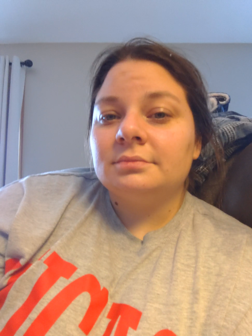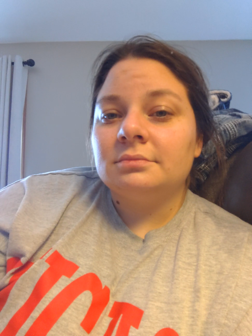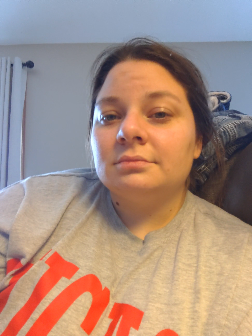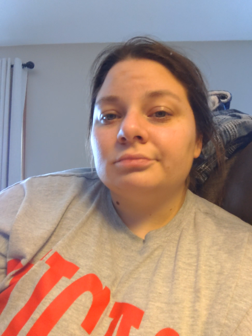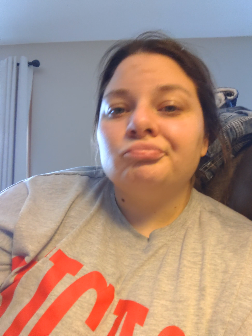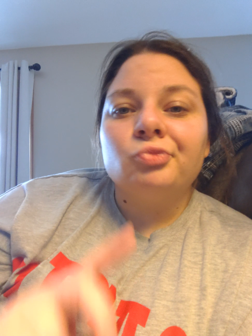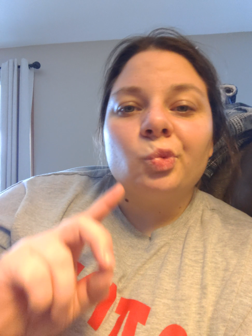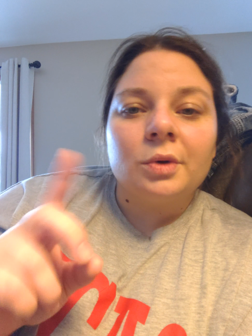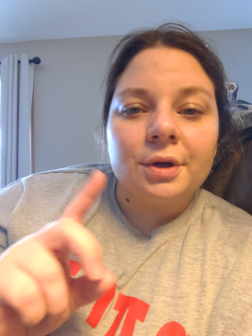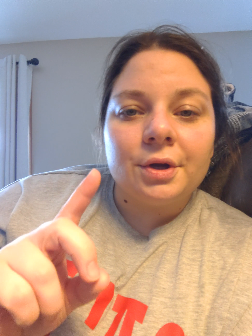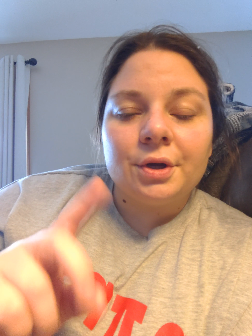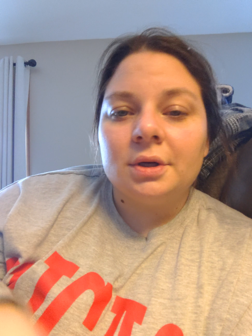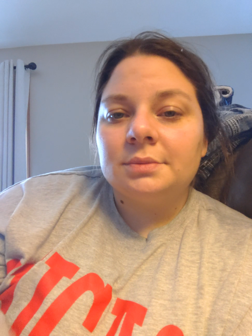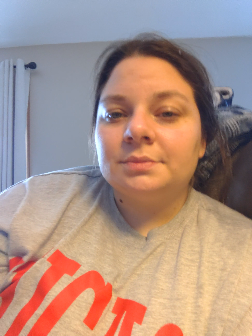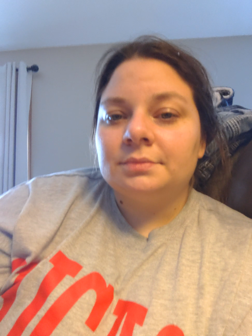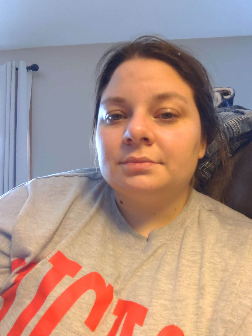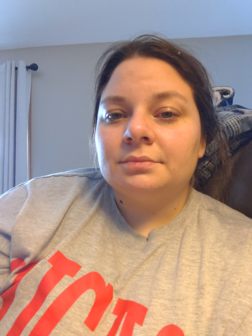where